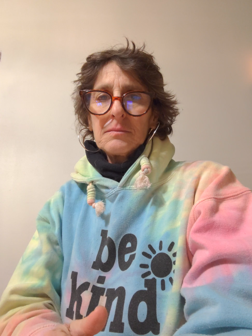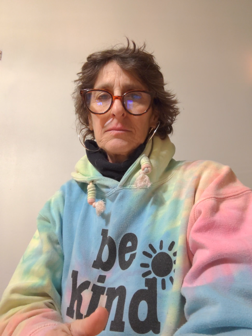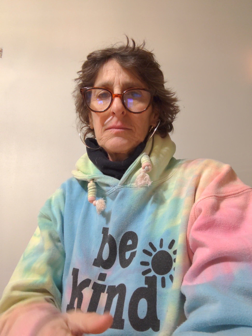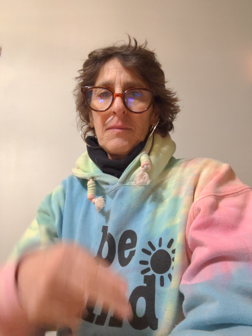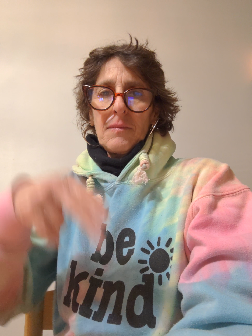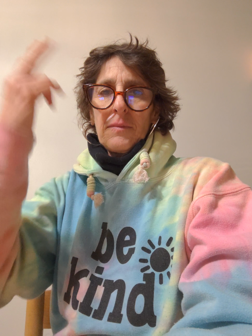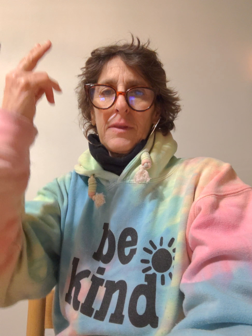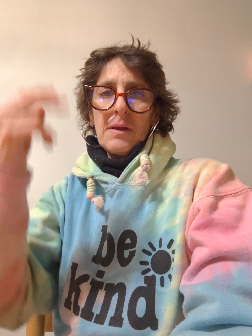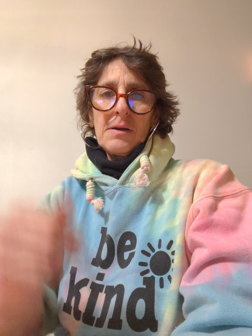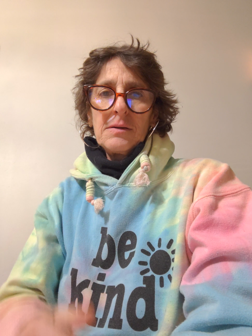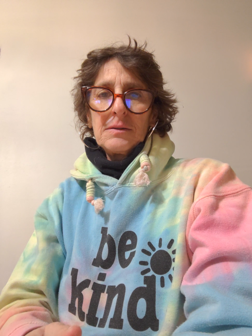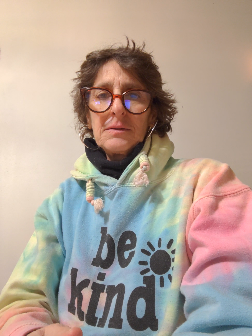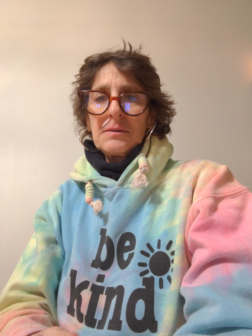high